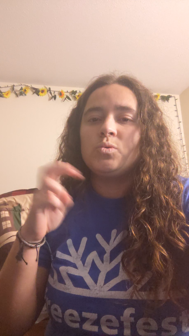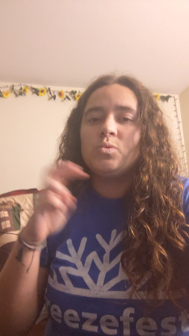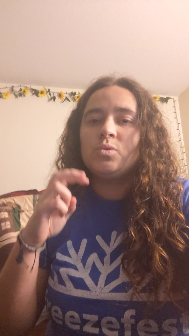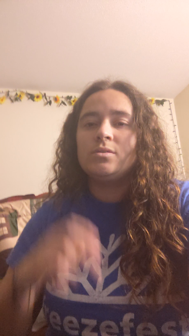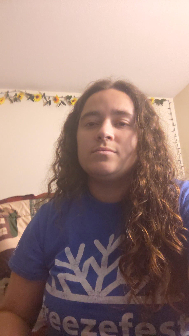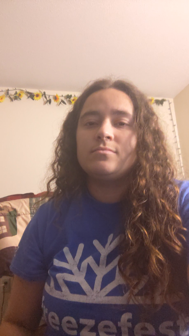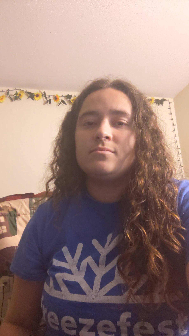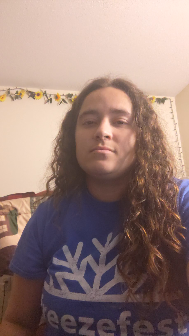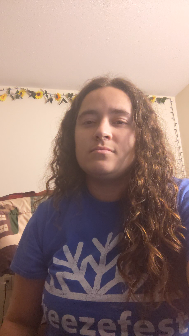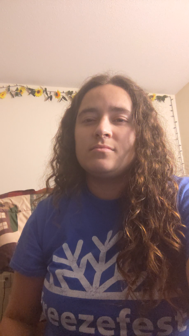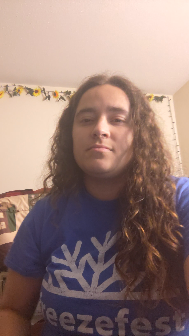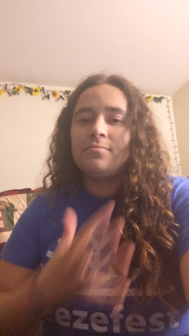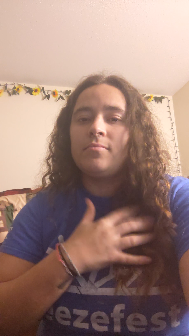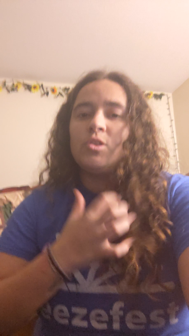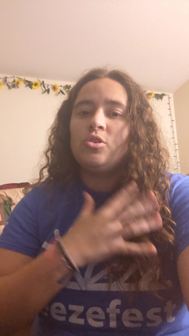bear